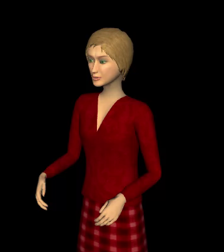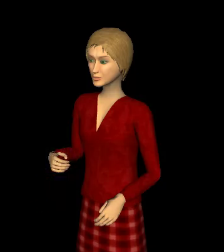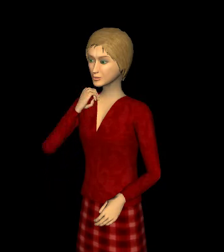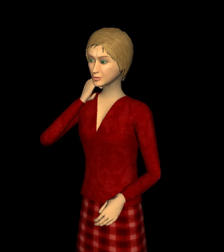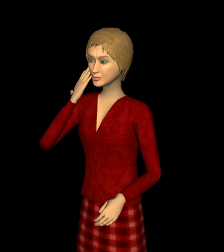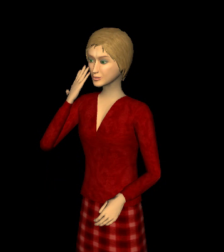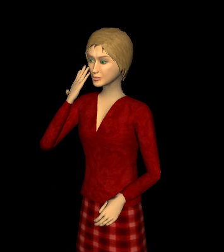أبيض